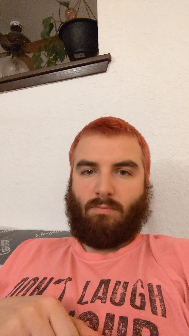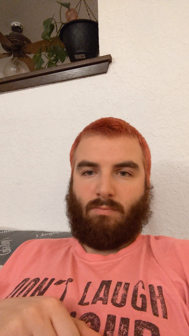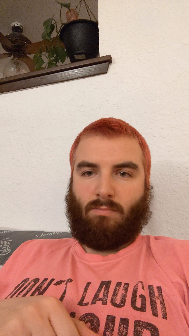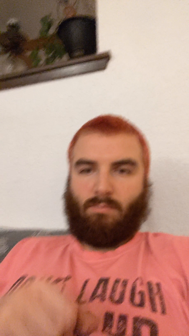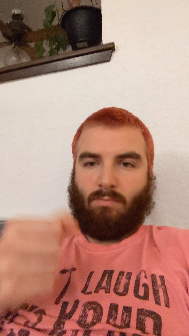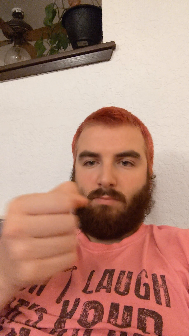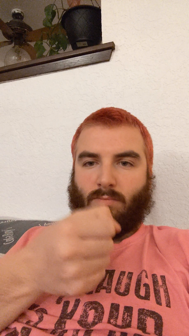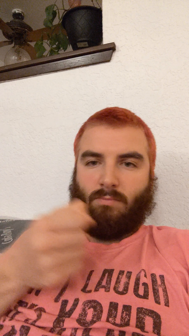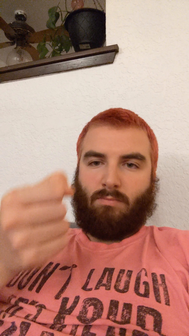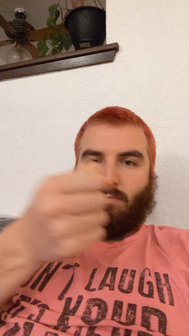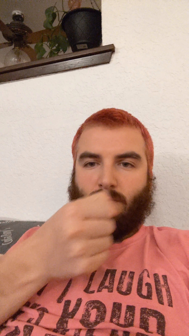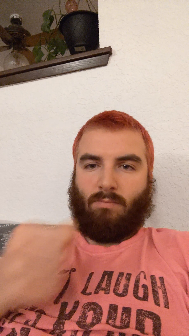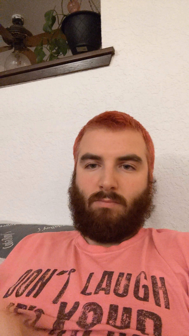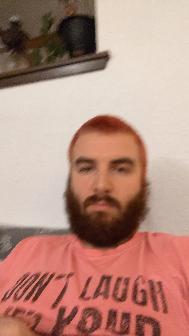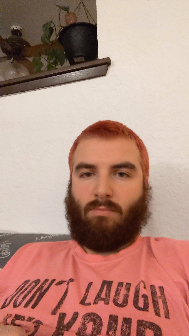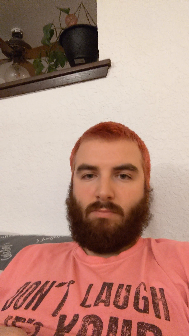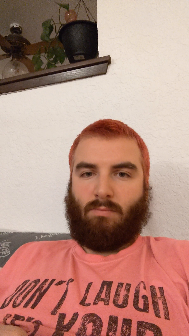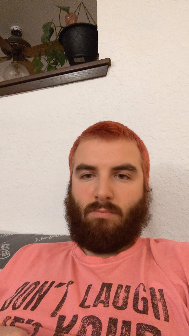coffee